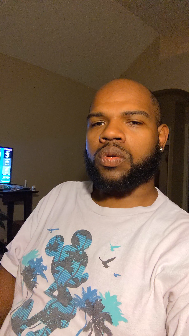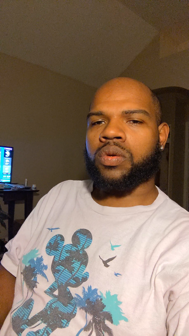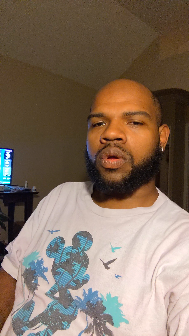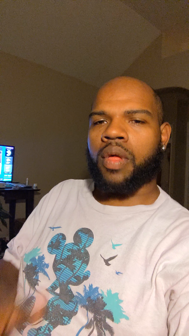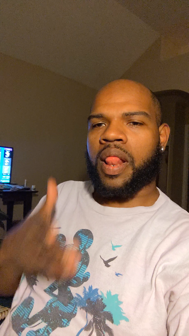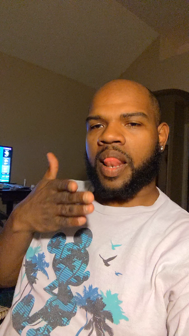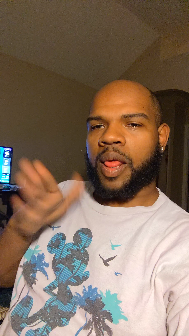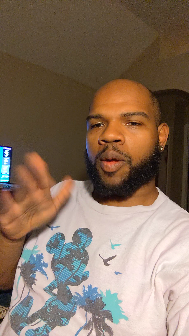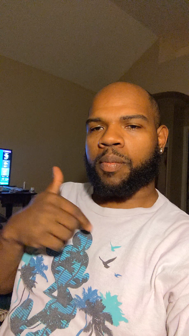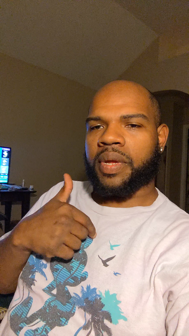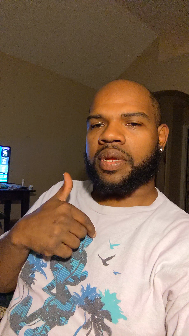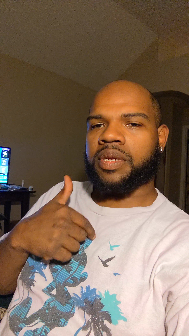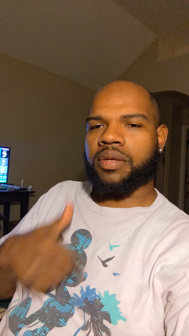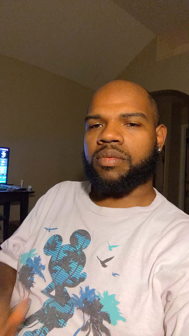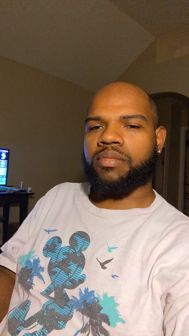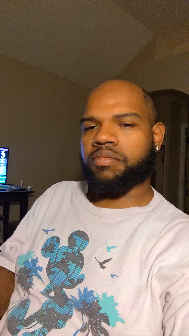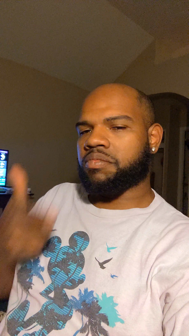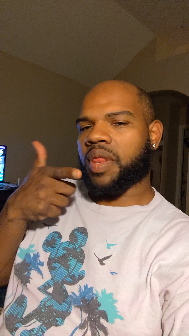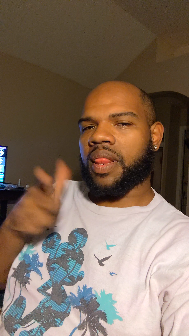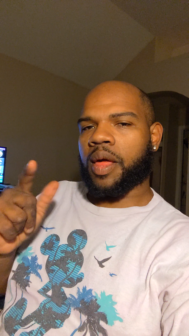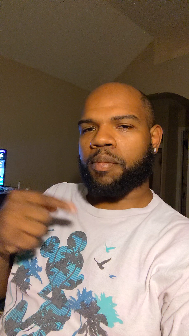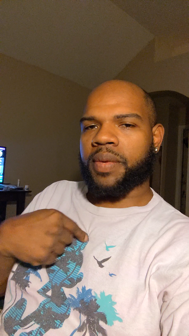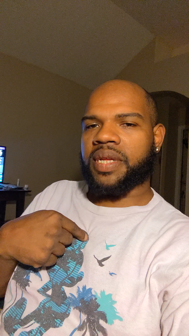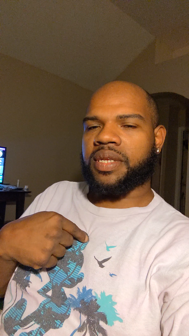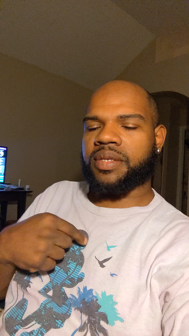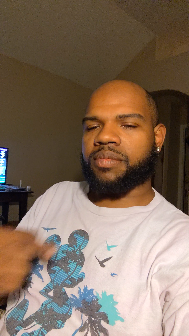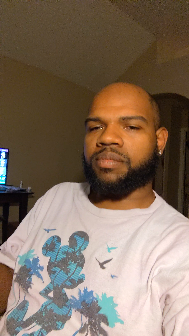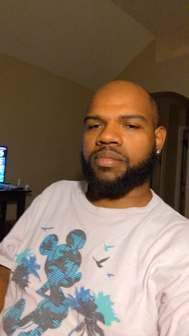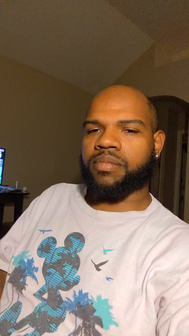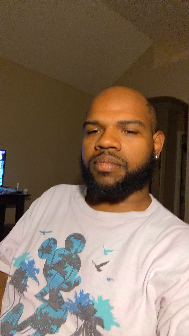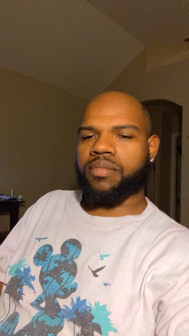let me